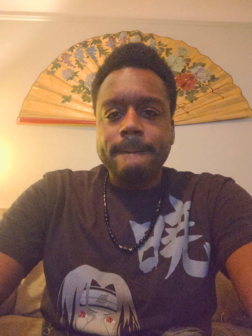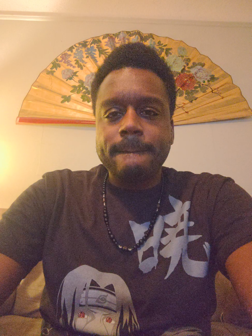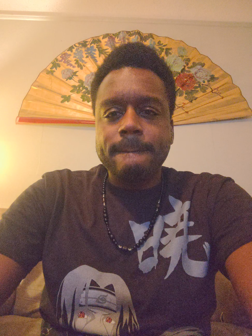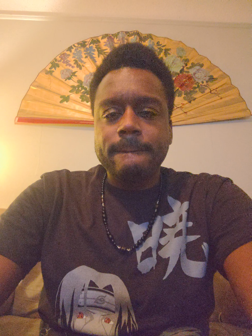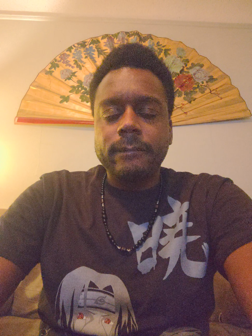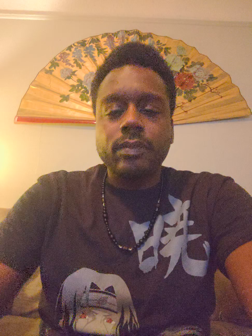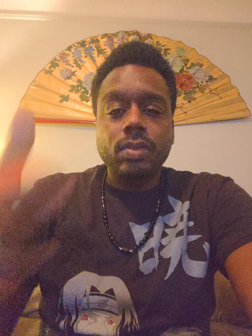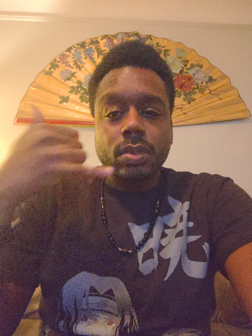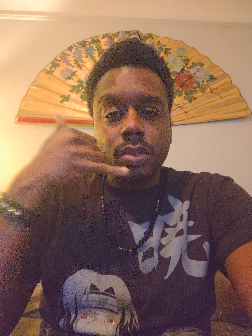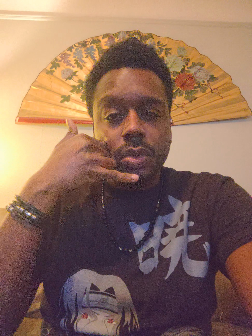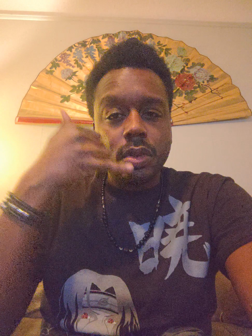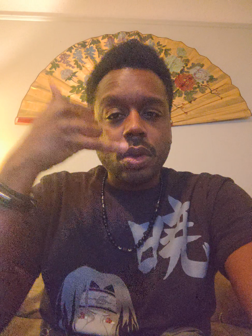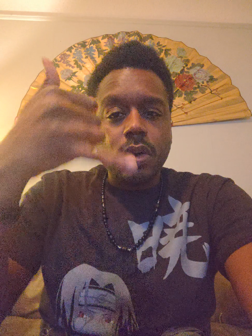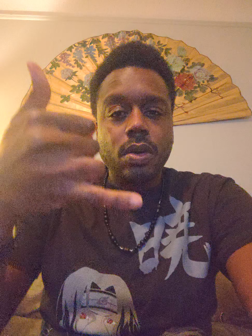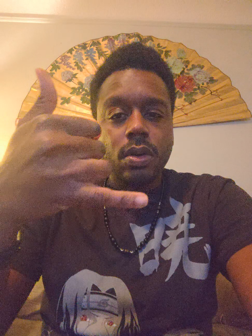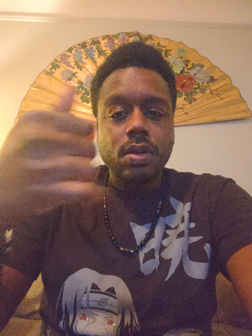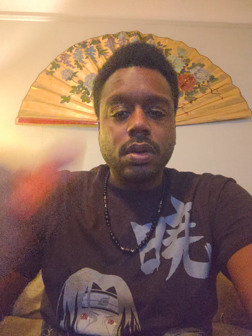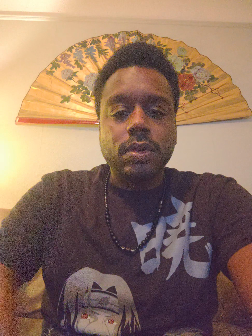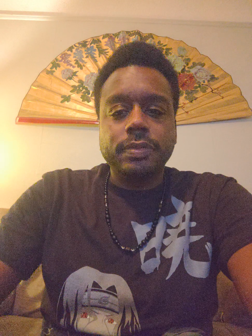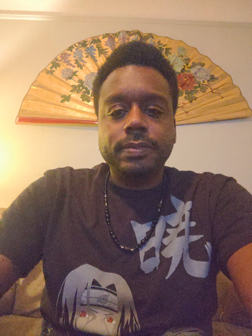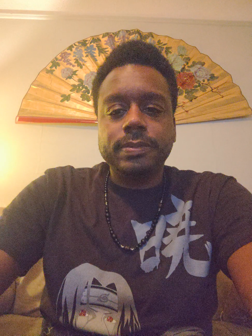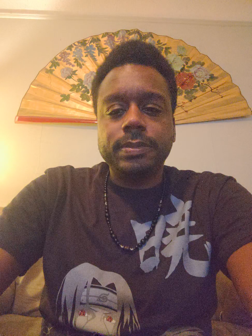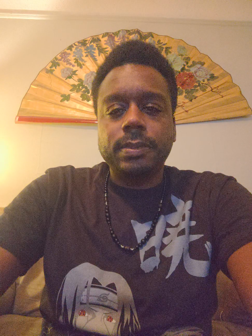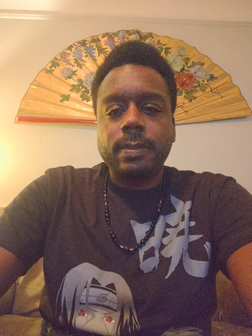call on the phone